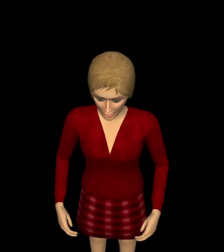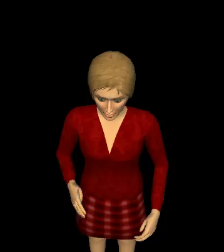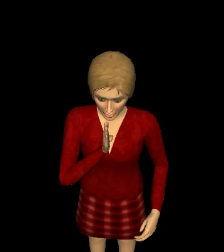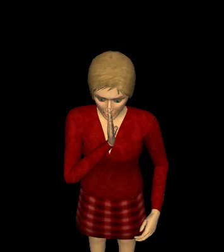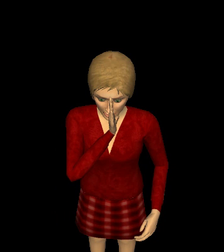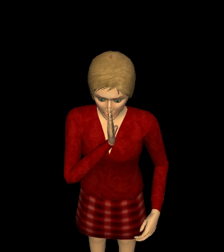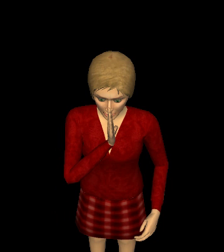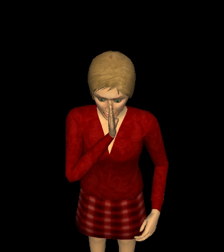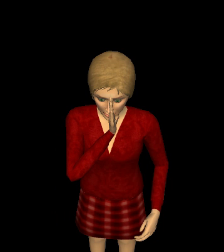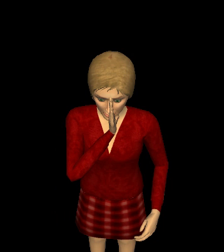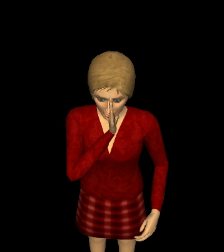الظهيرة